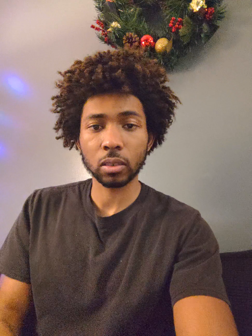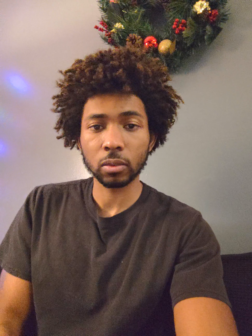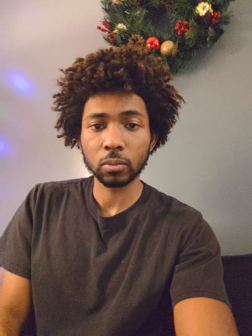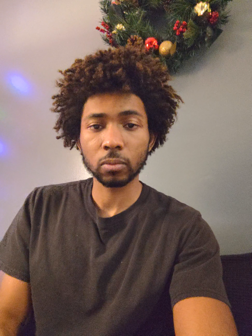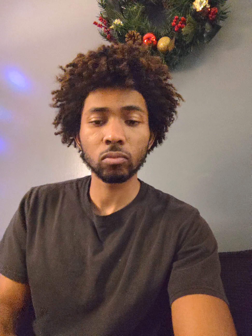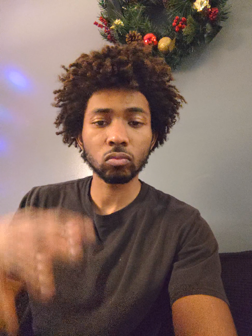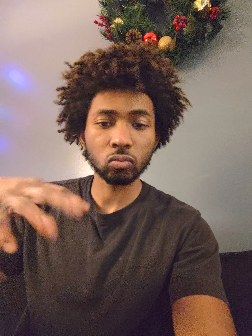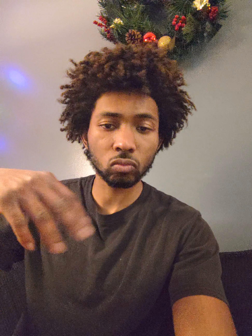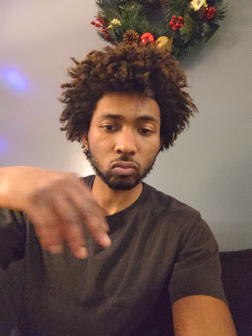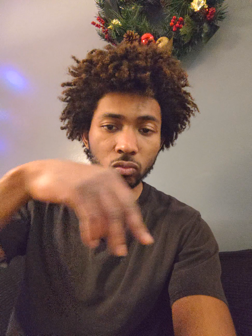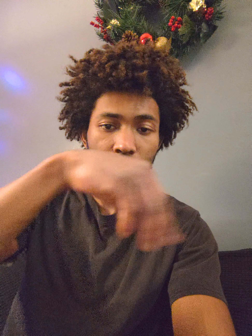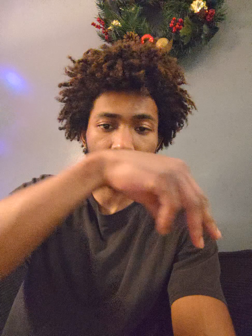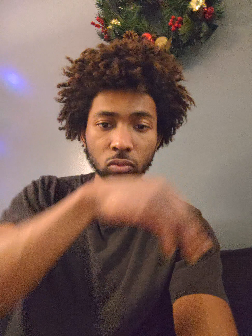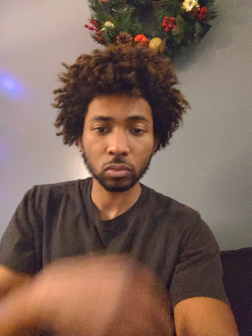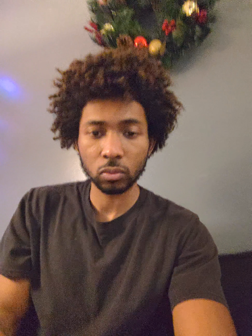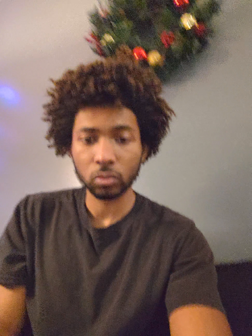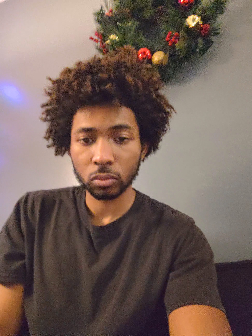vacuum